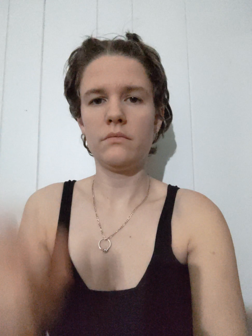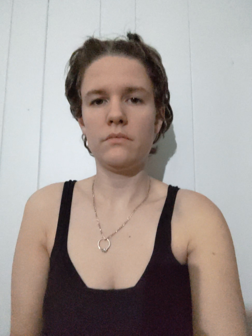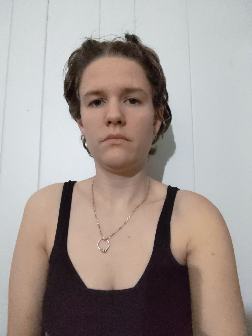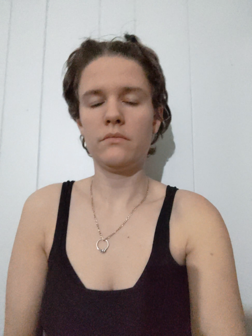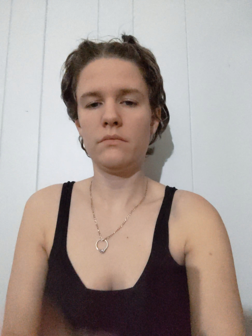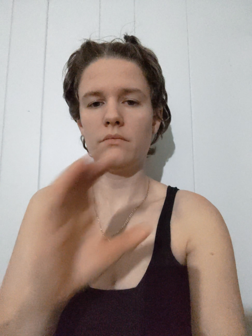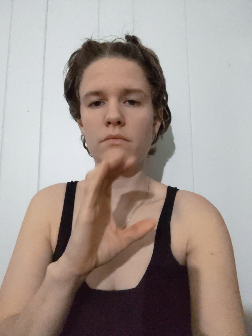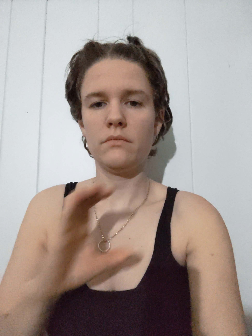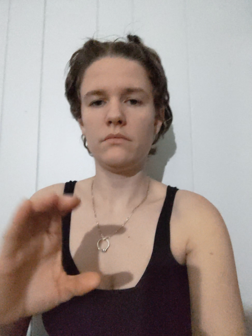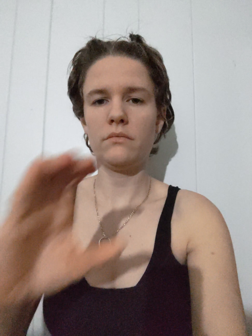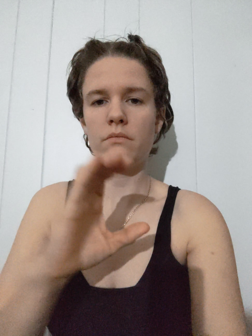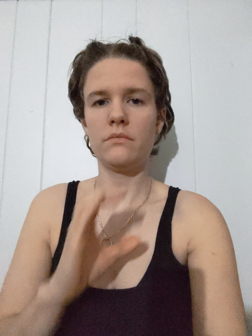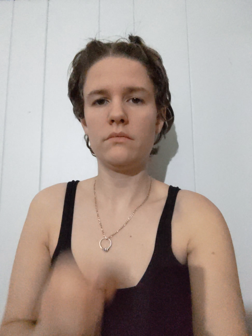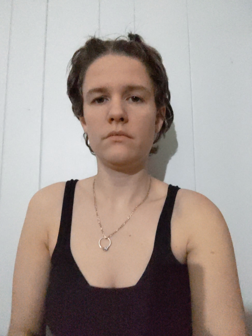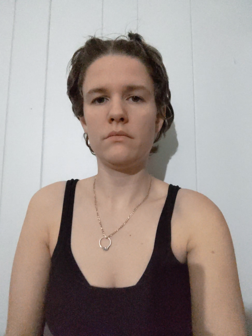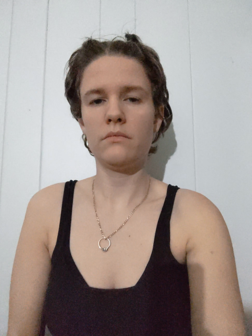chocolate